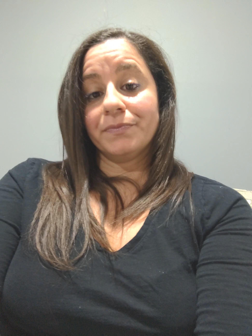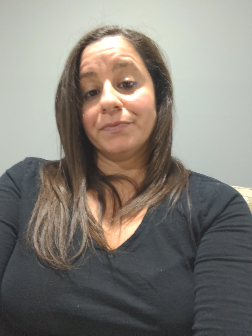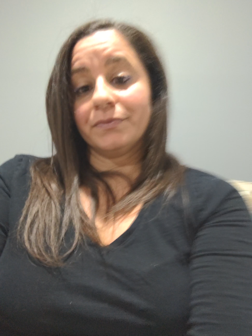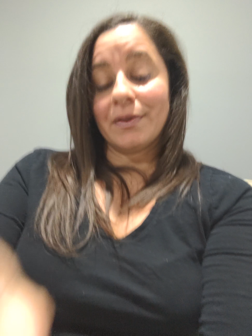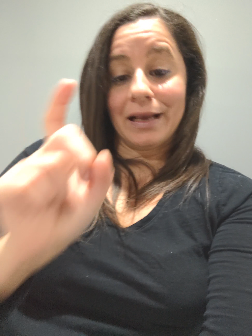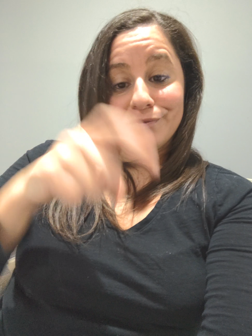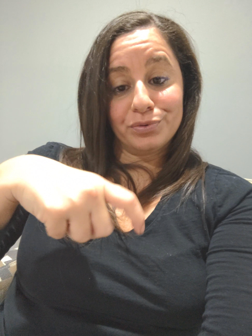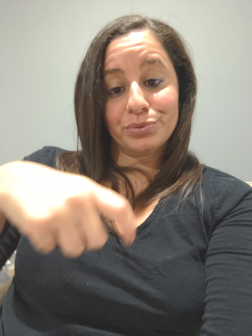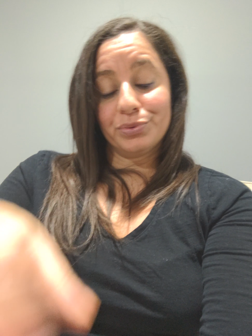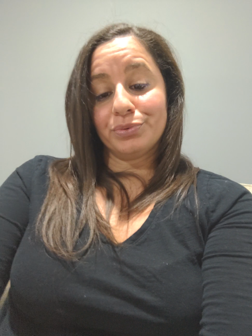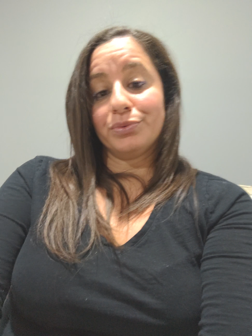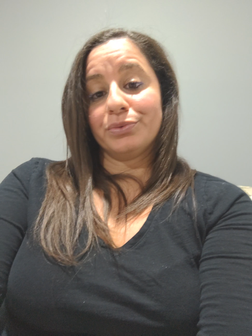have to